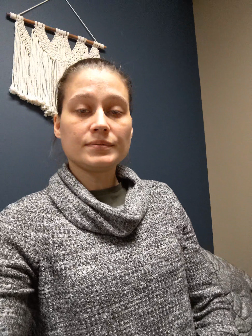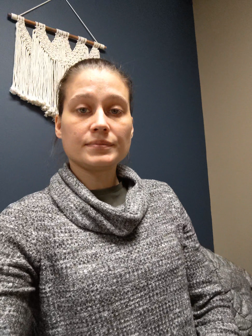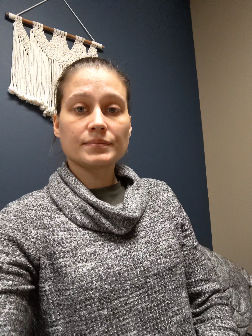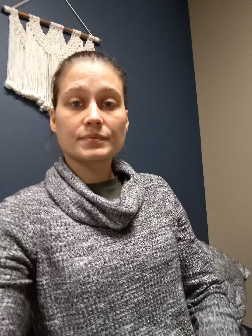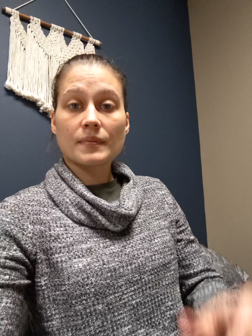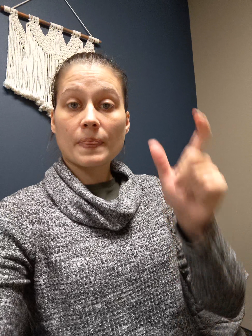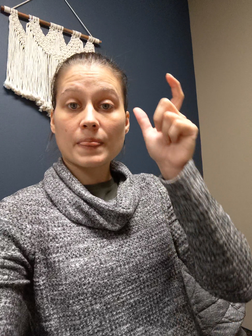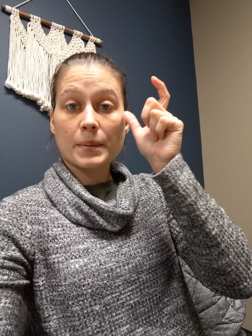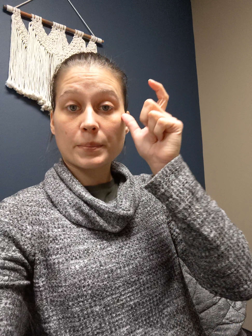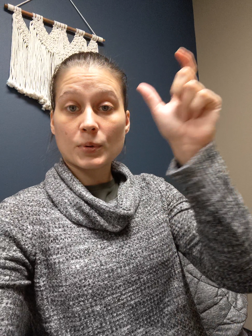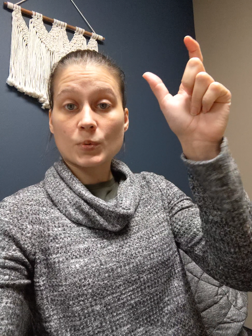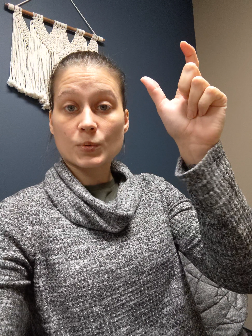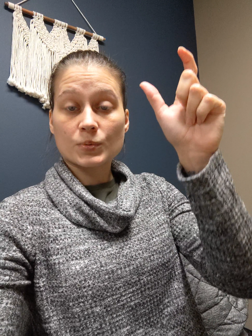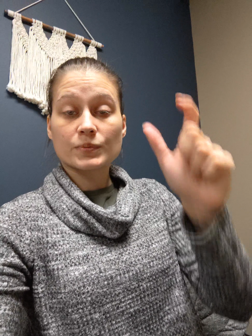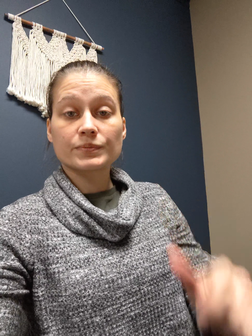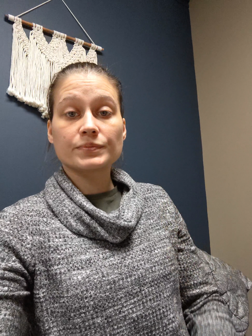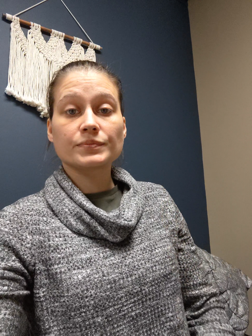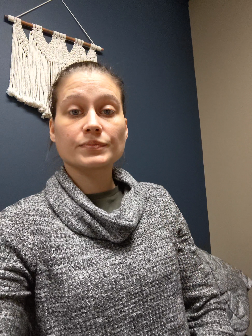moon